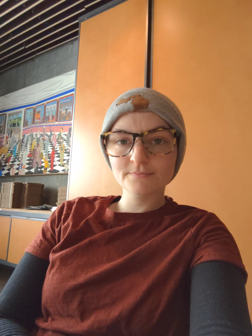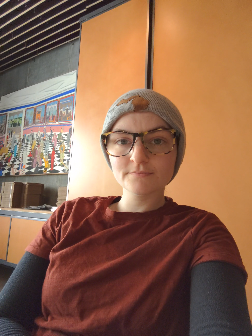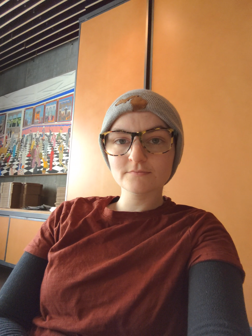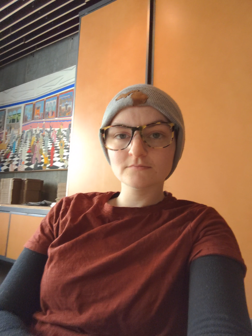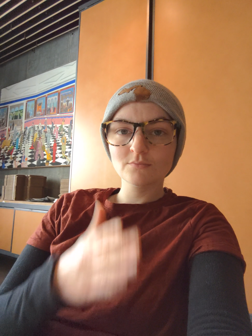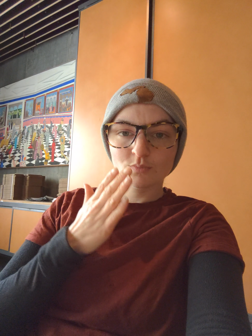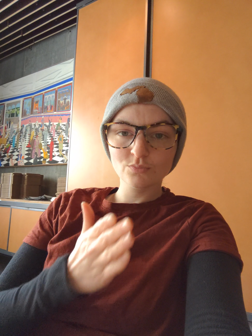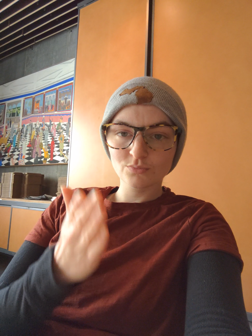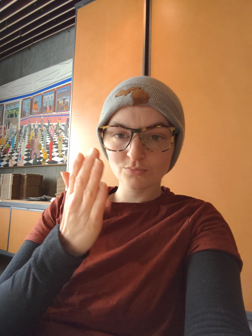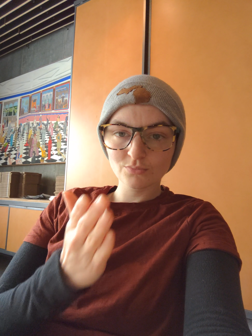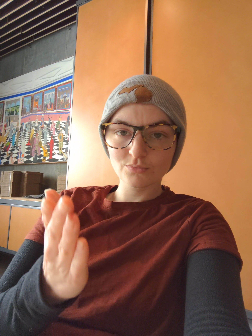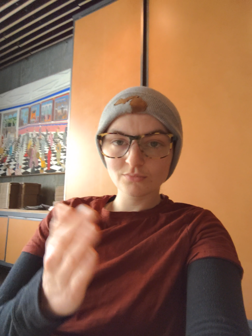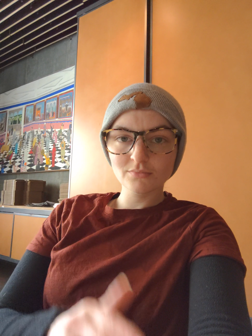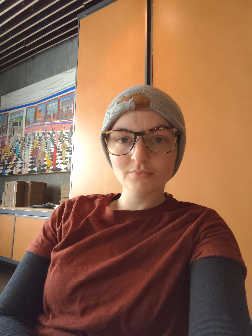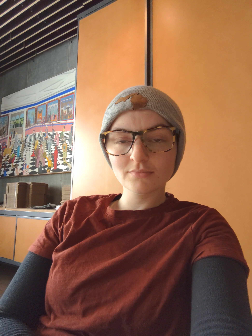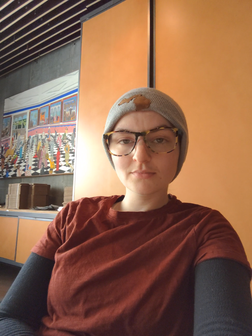boat